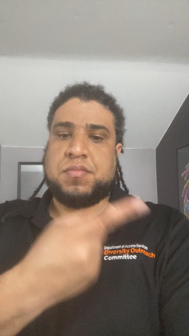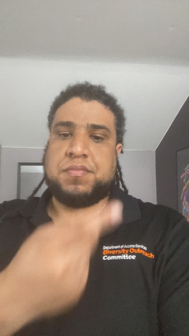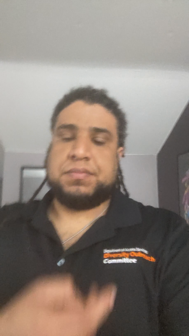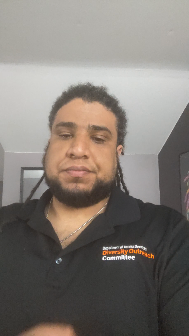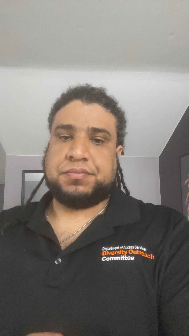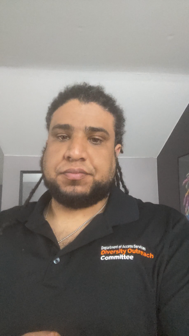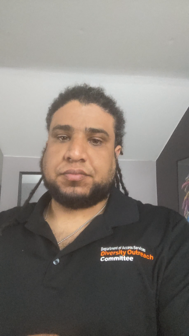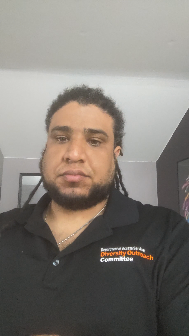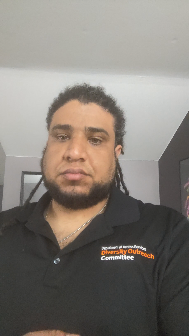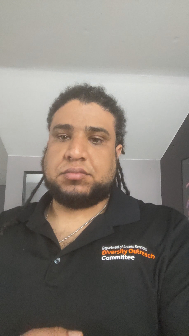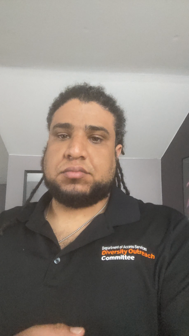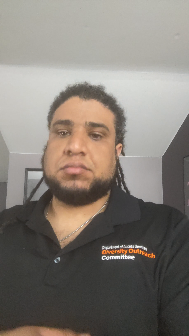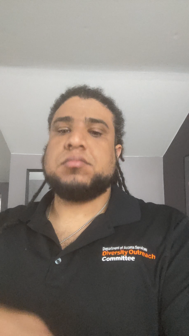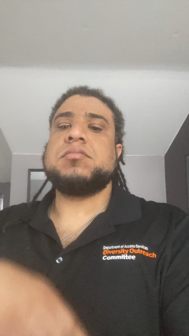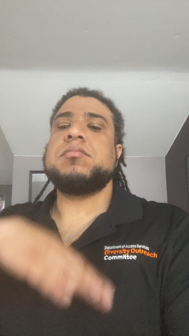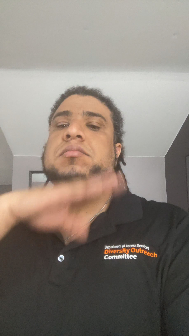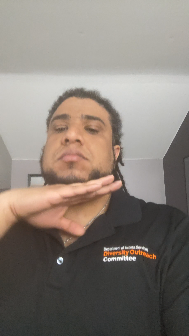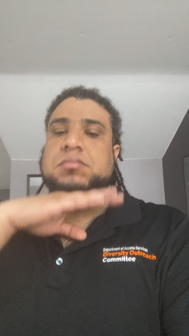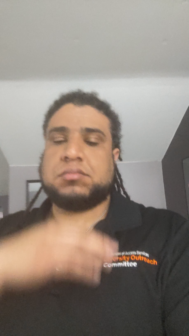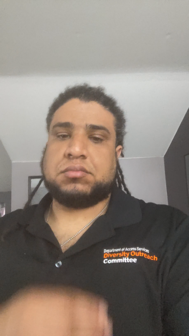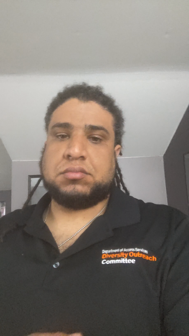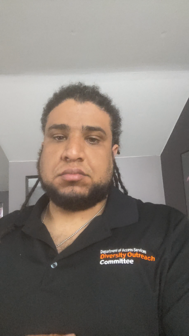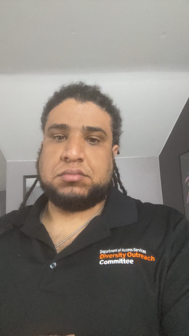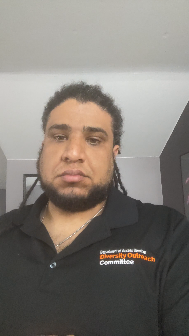full